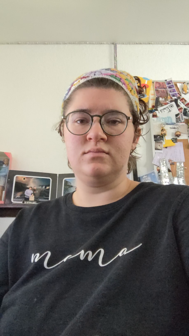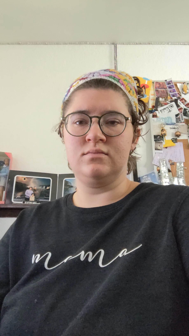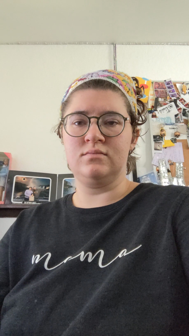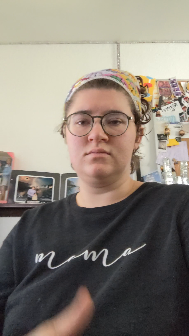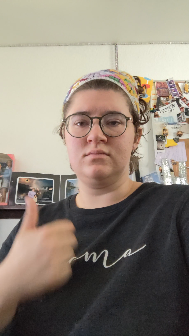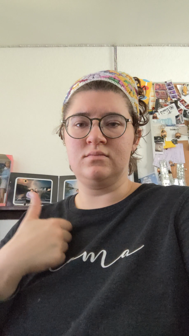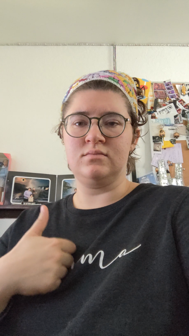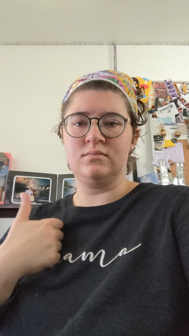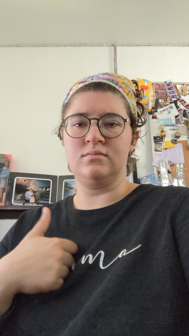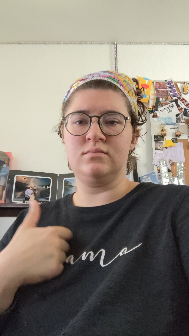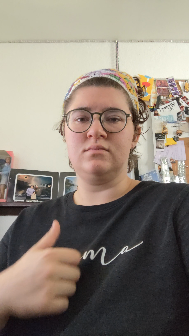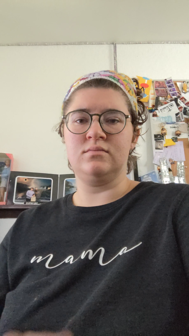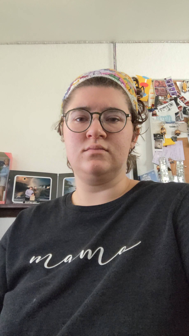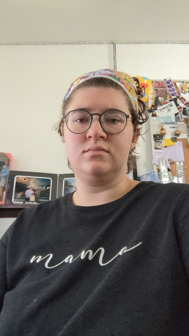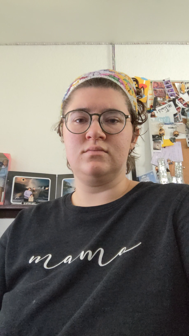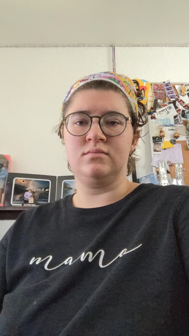bathtub